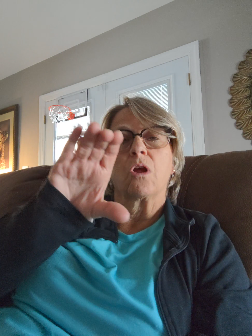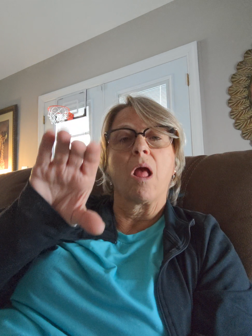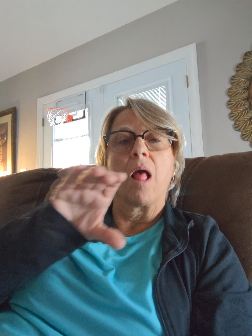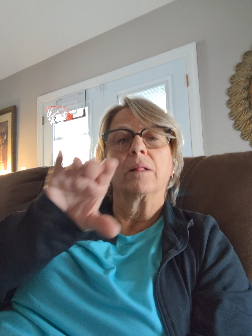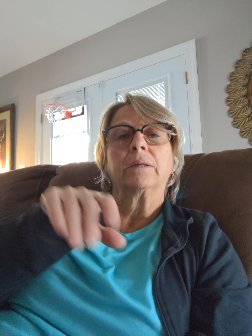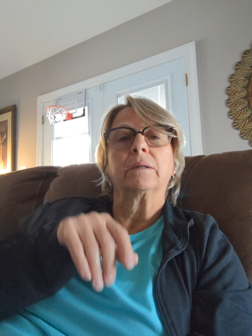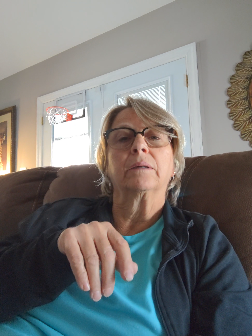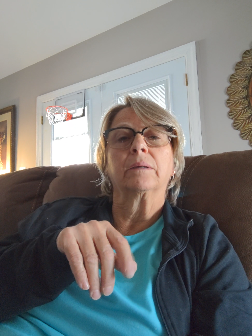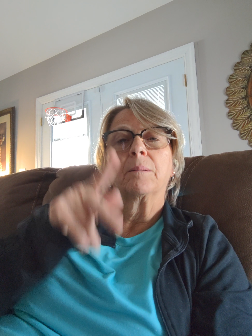chocolate